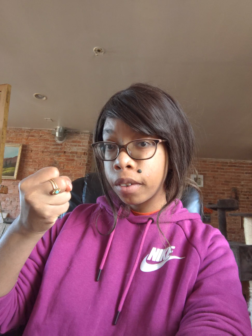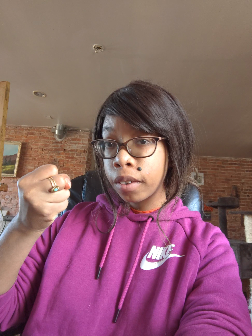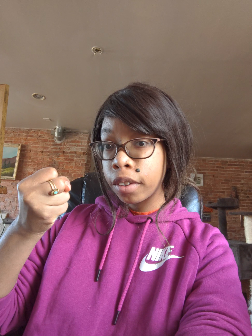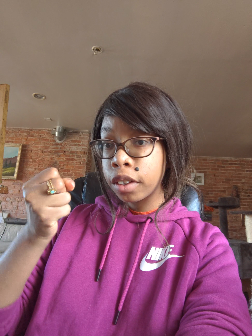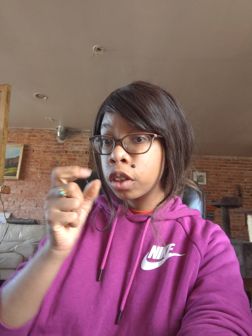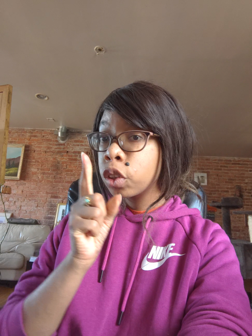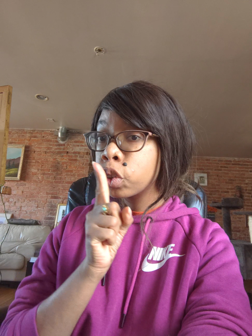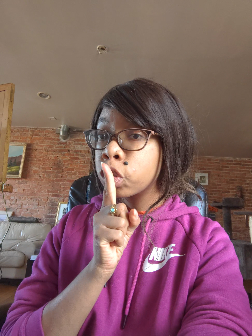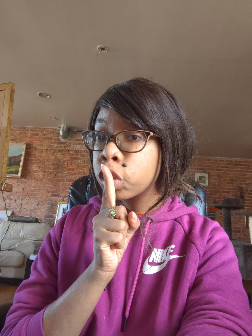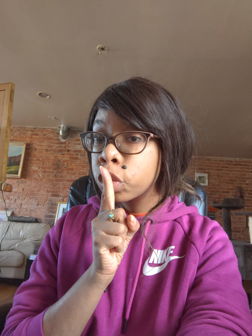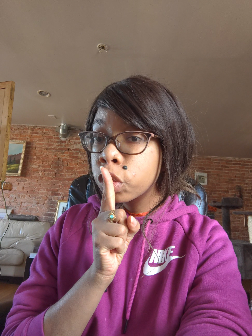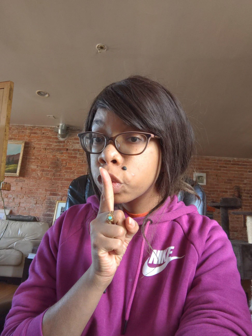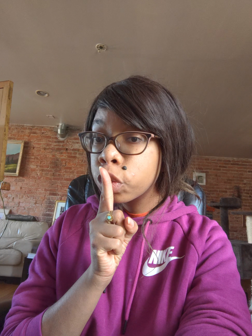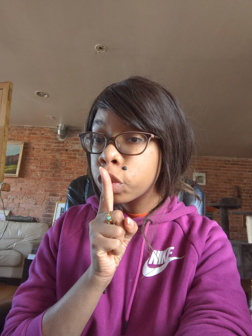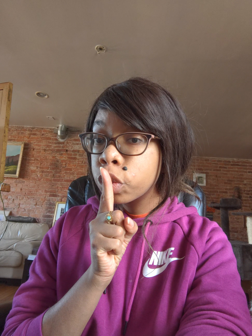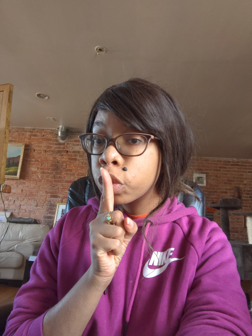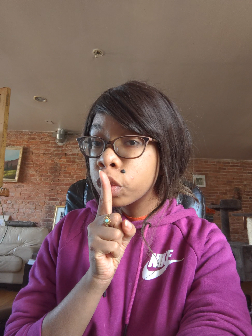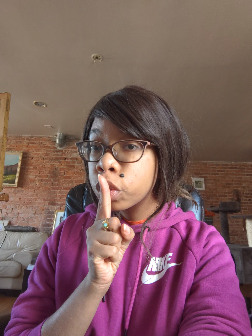shhh